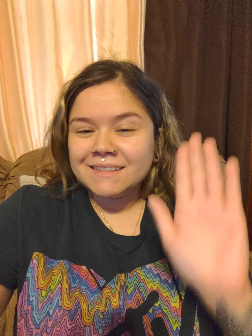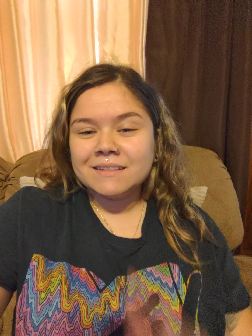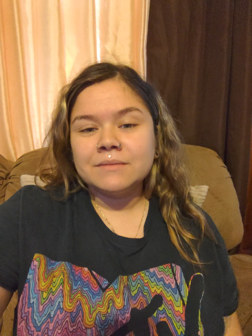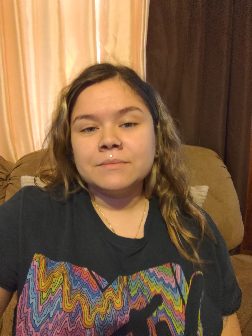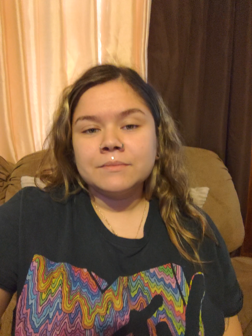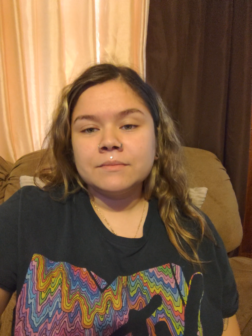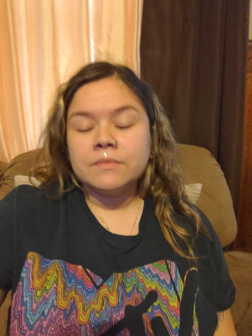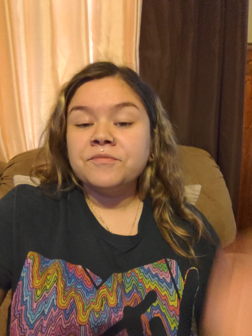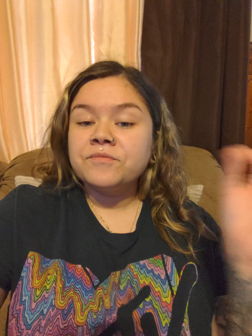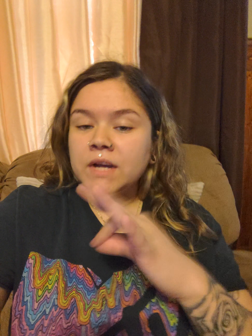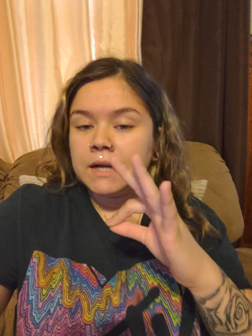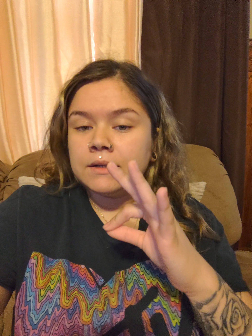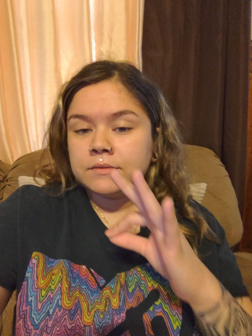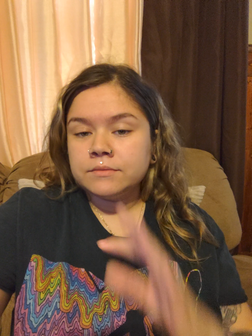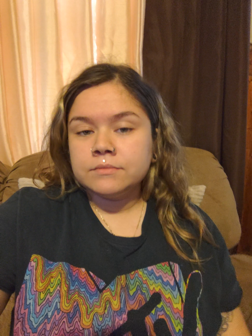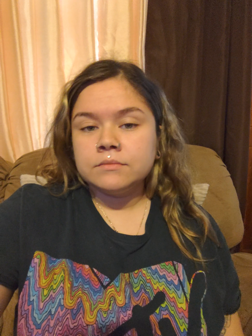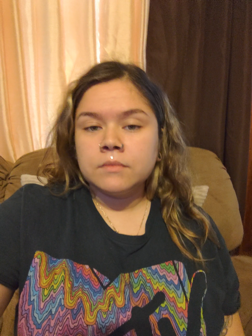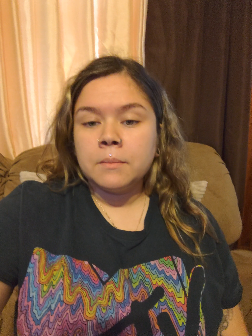fit